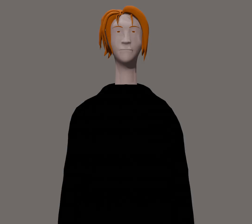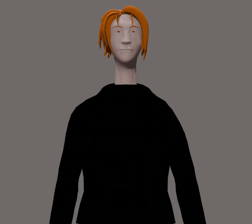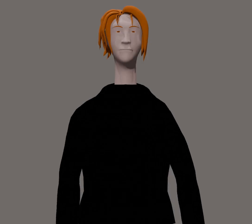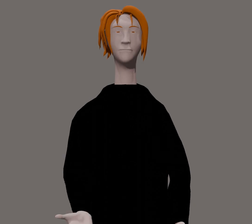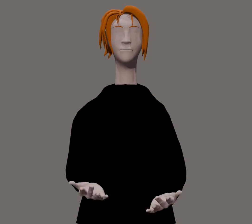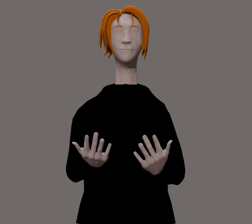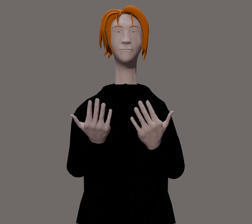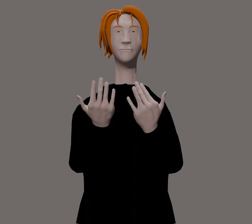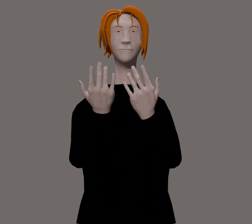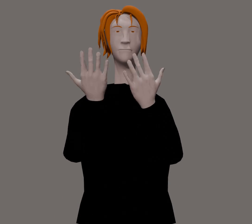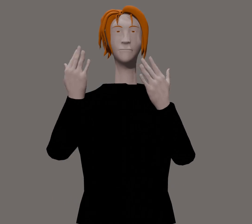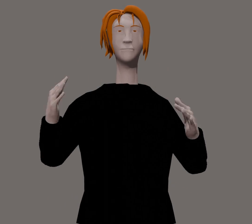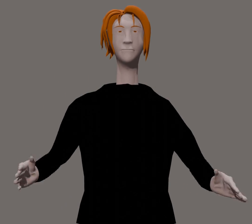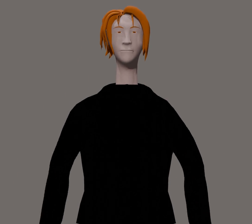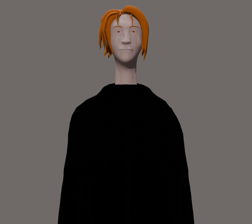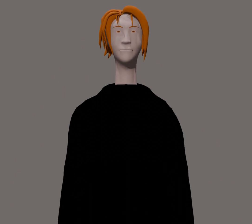Burn